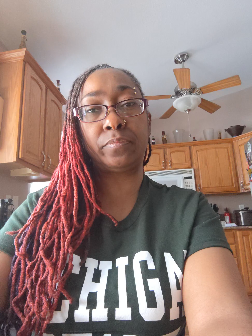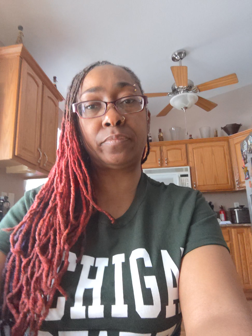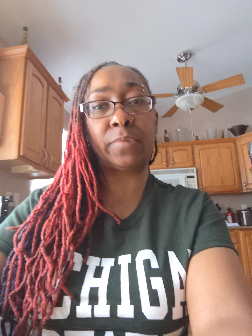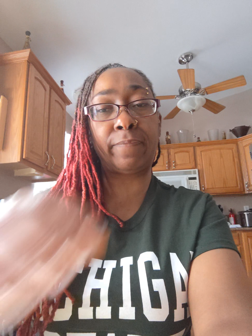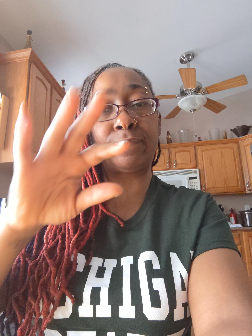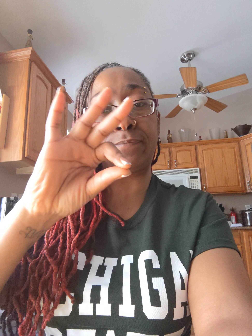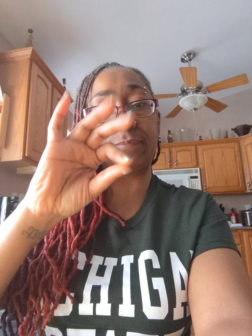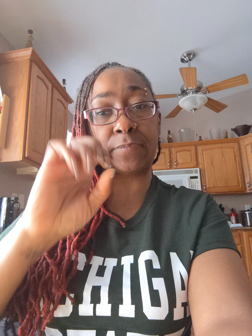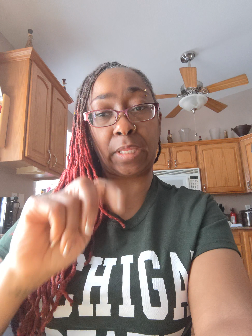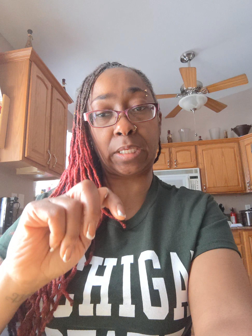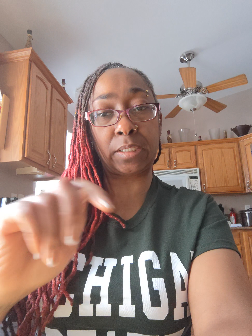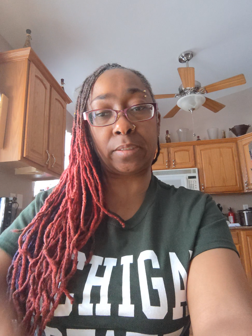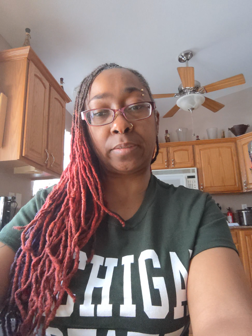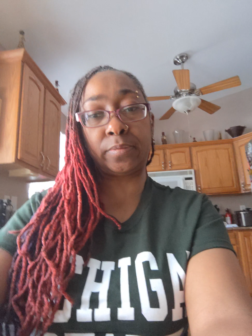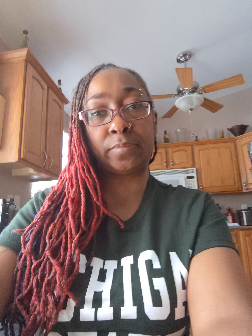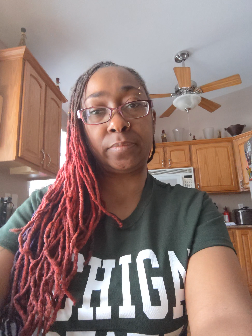feet